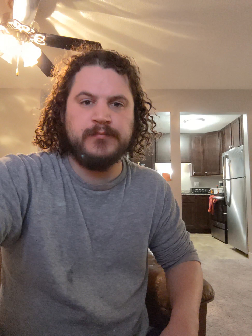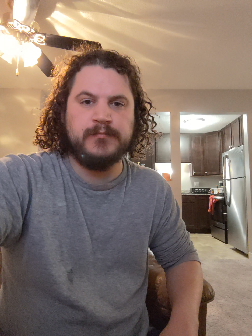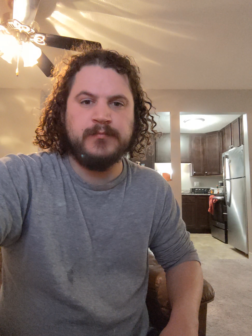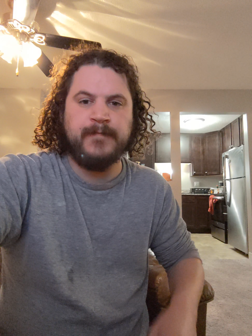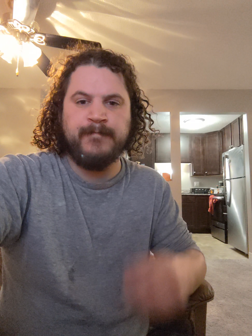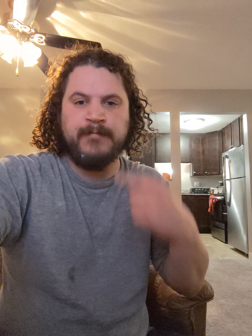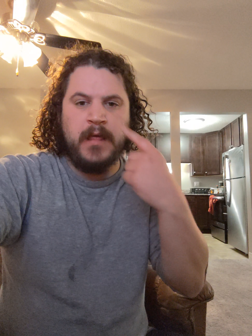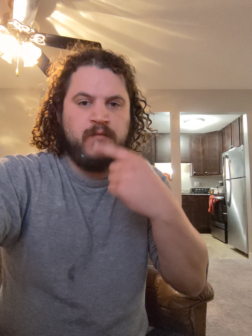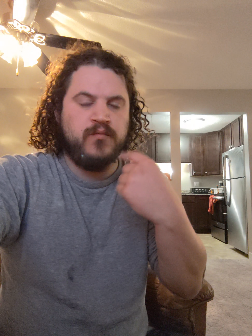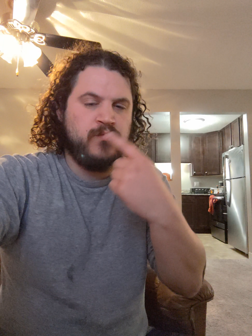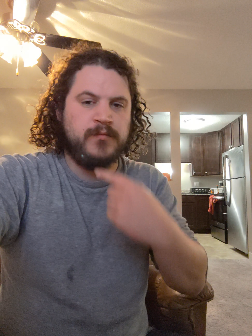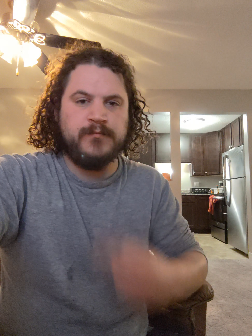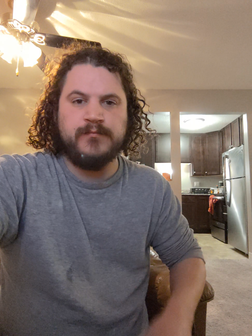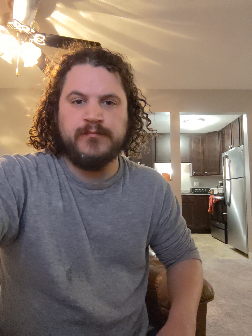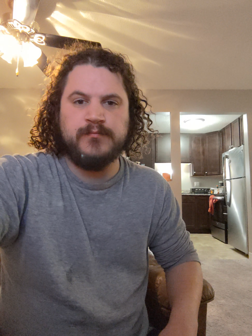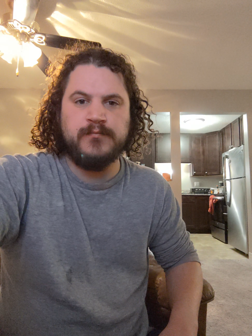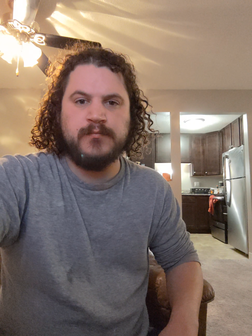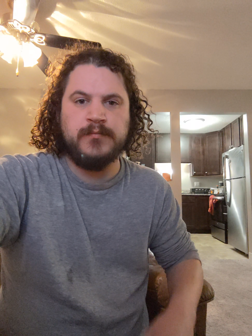mouth